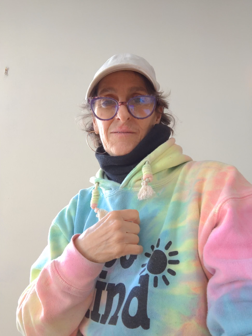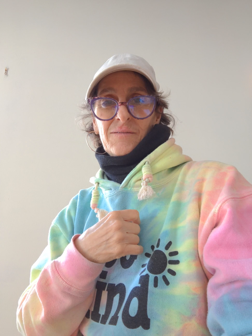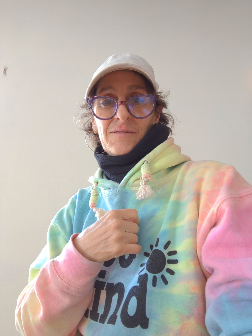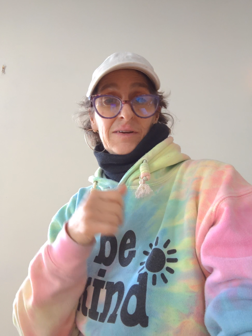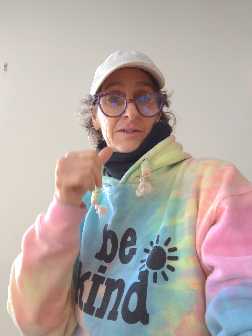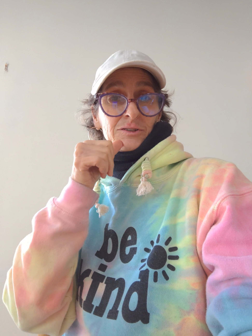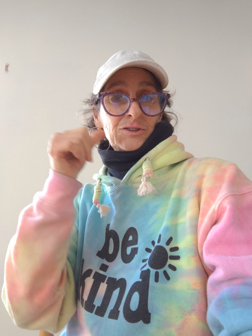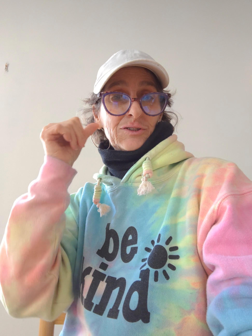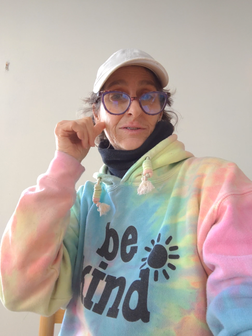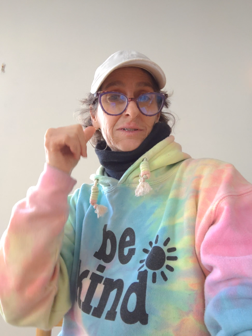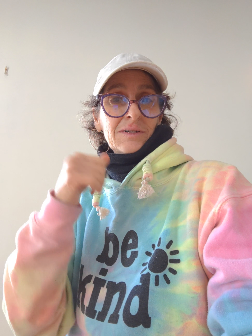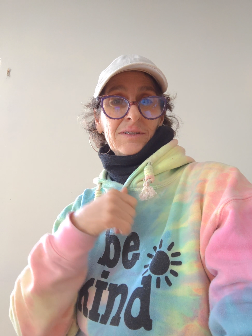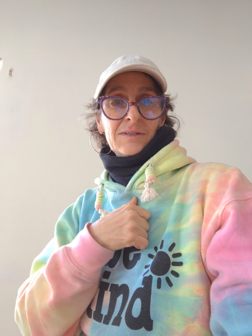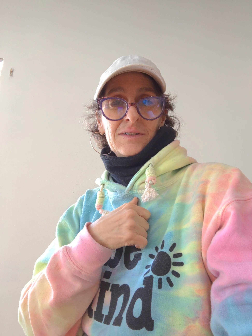yesterday